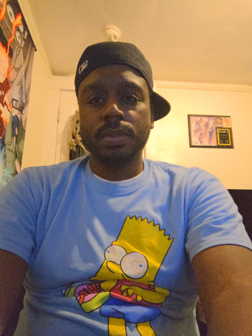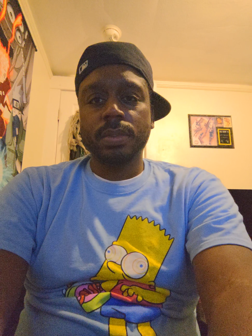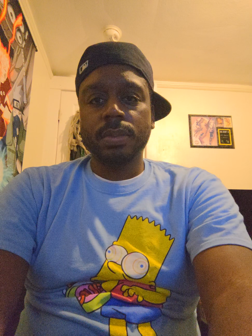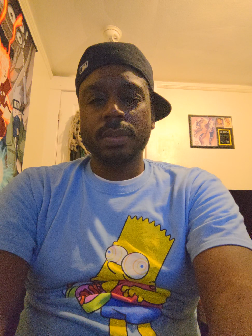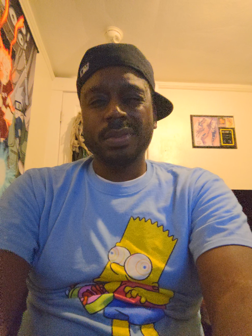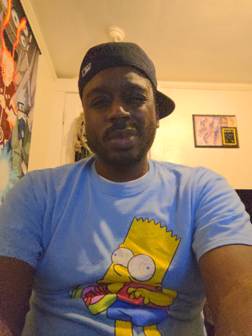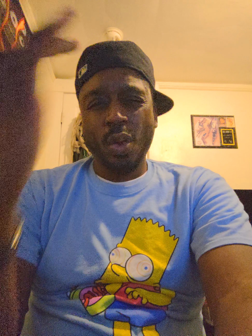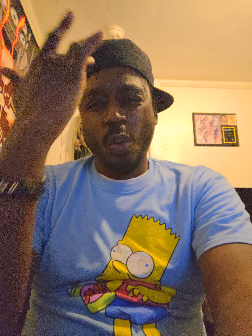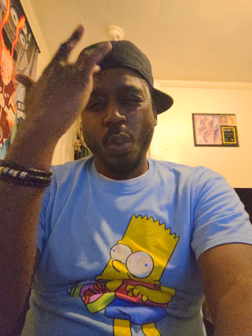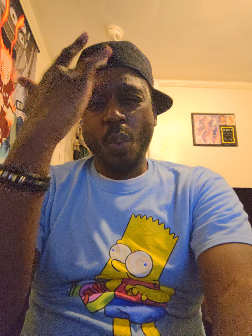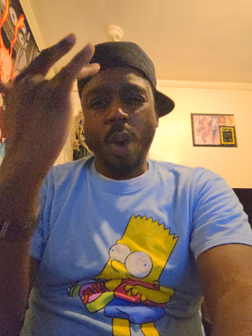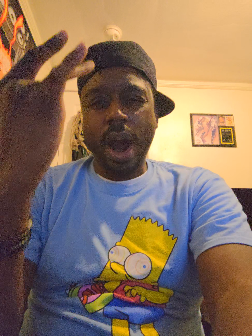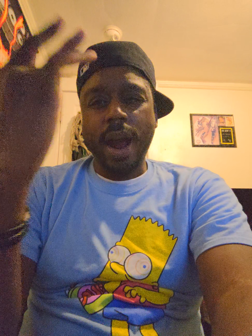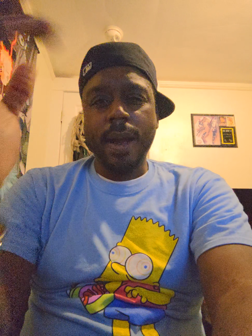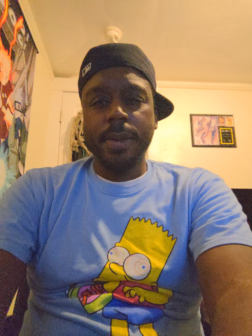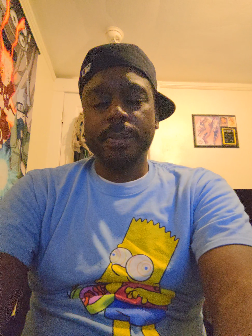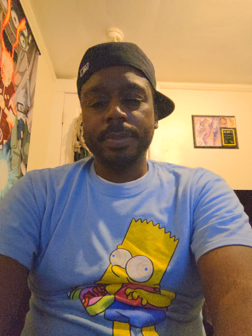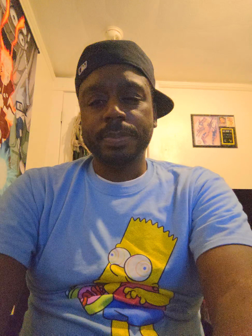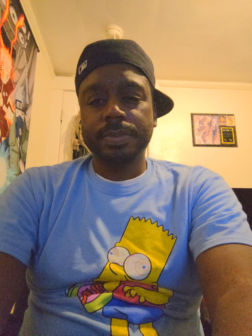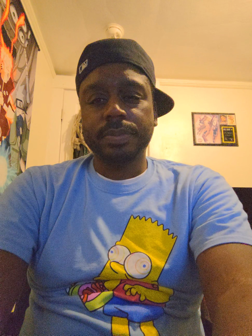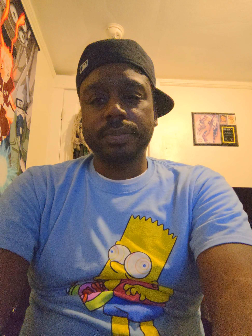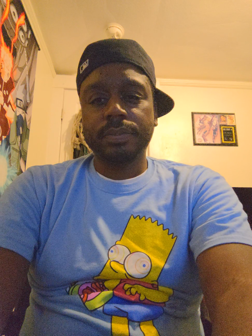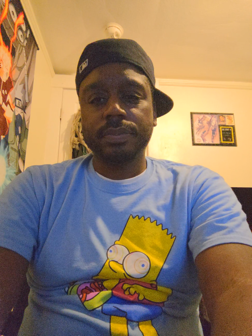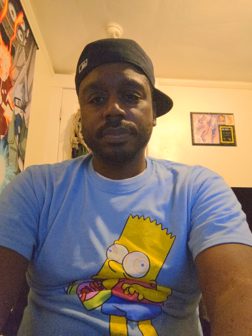why